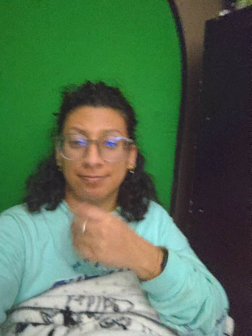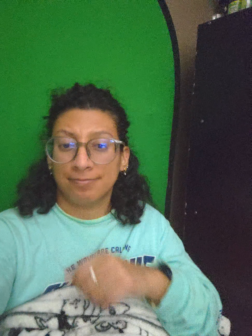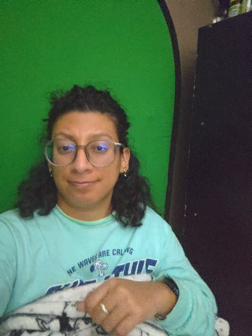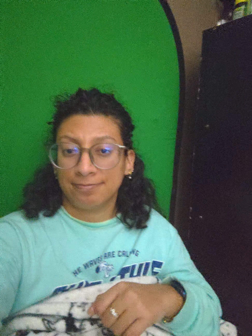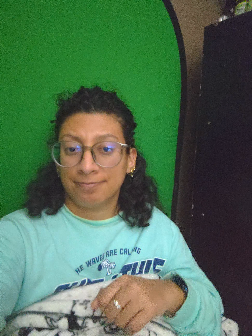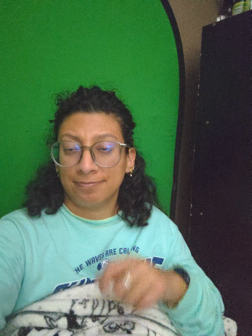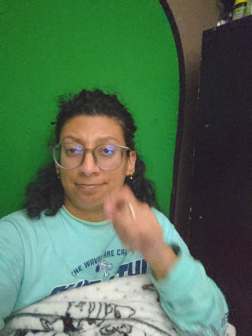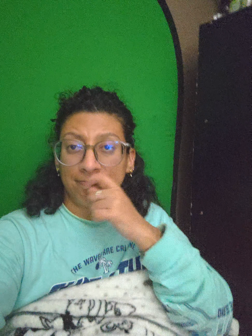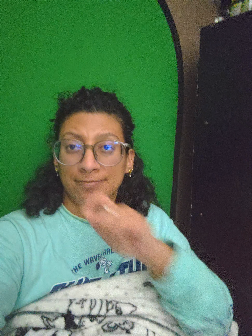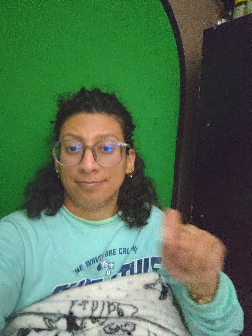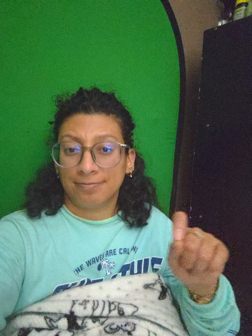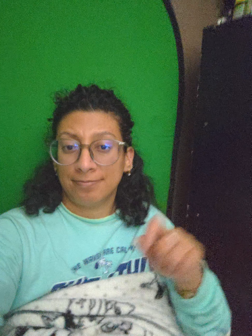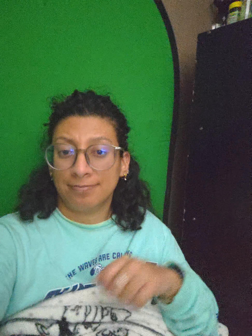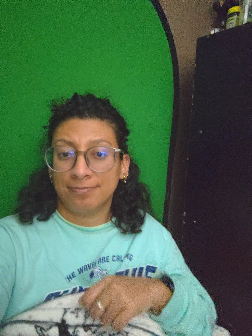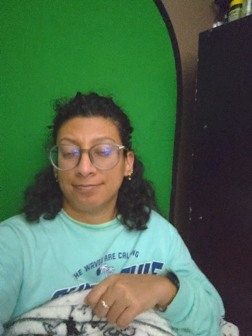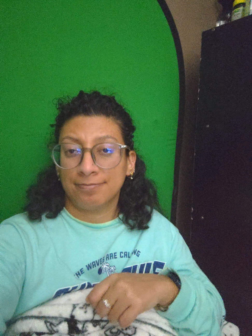pencil